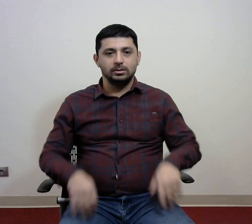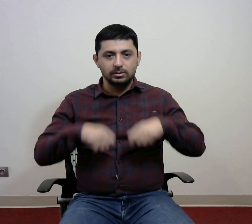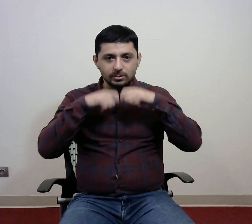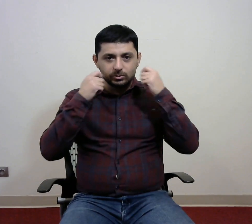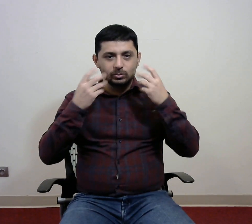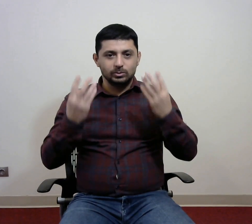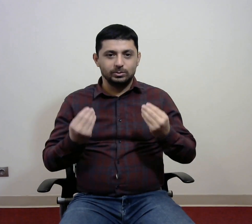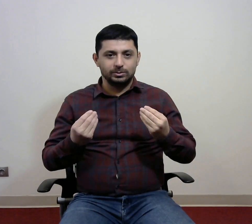ad günü